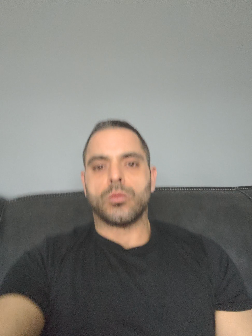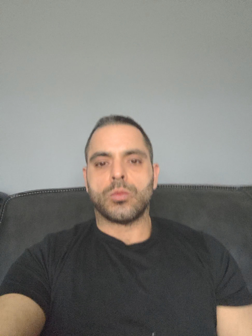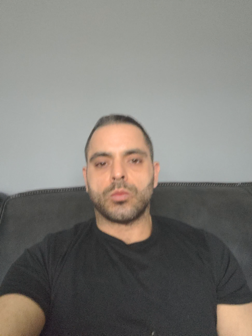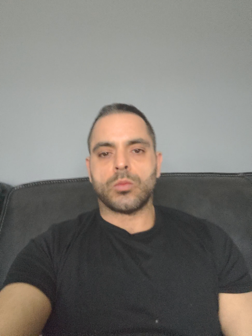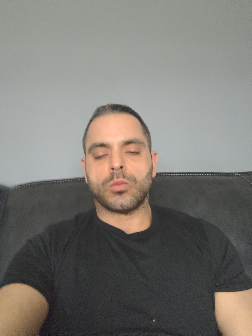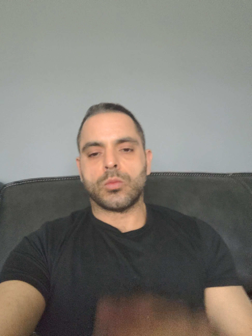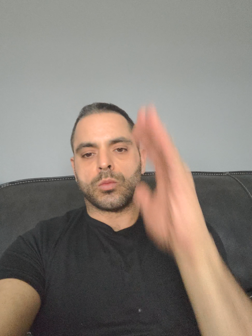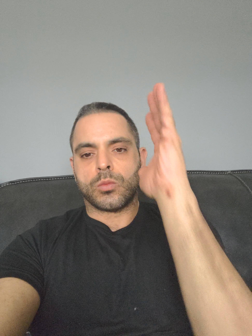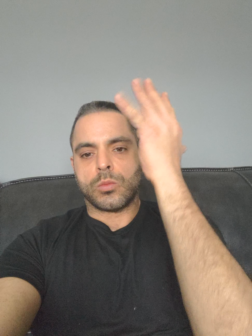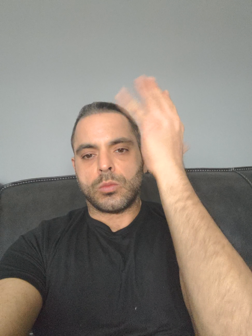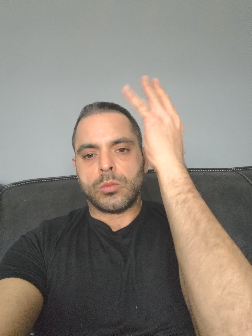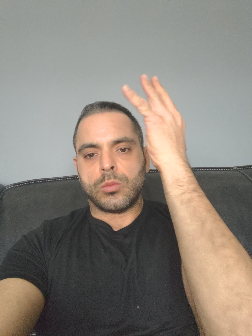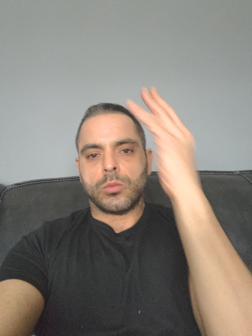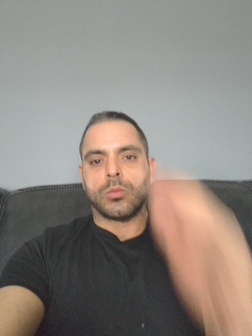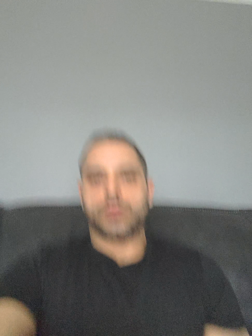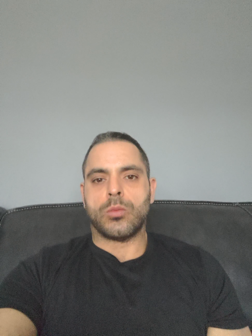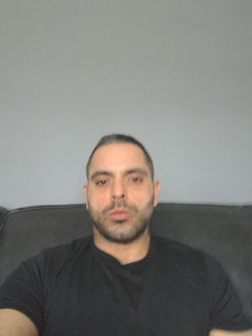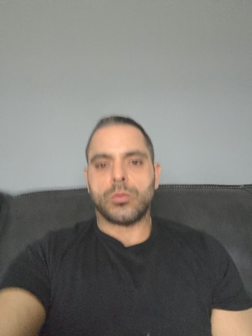tree